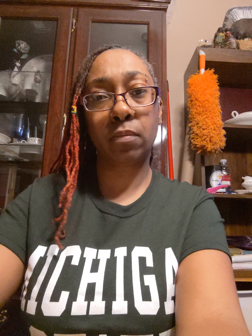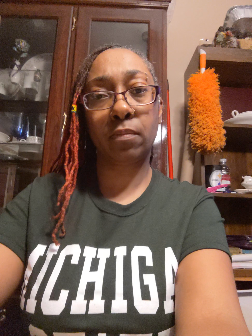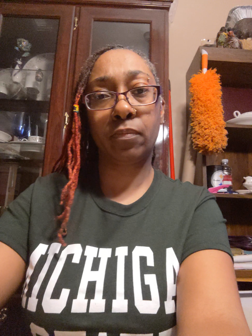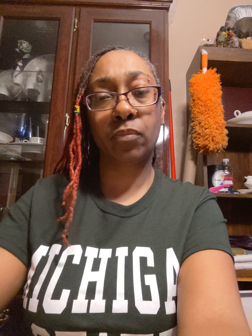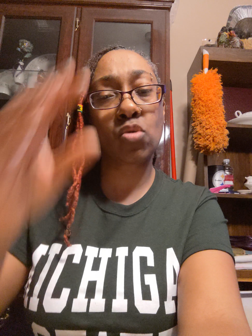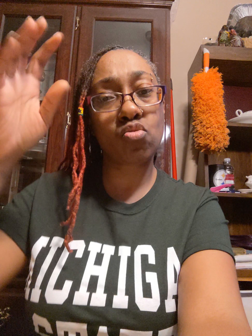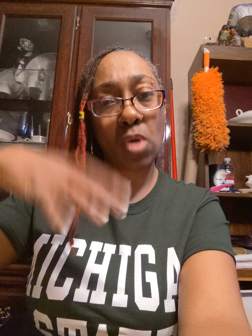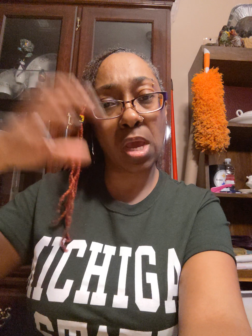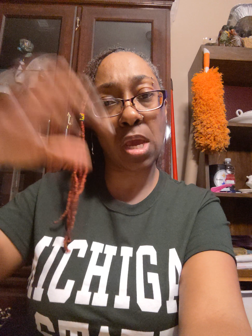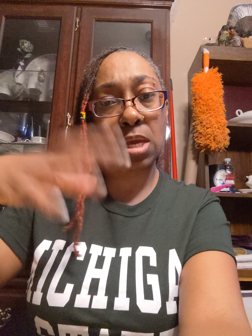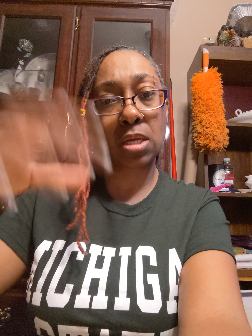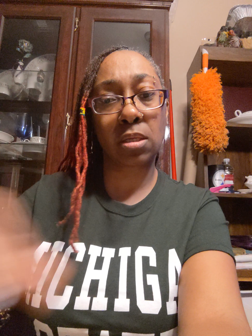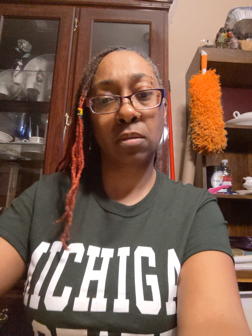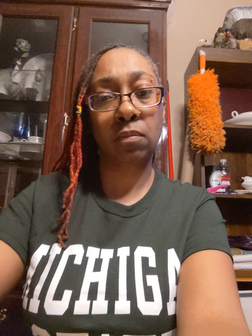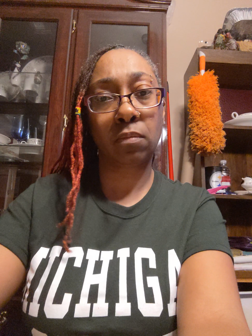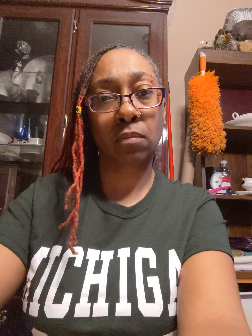rain